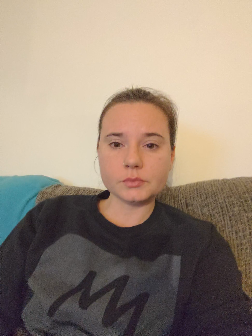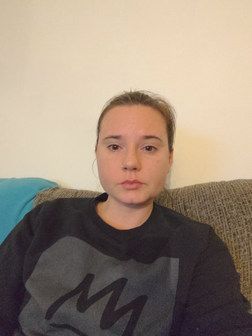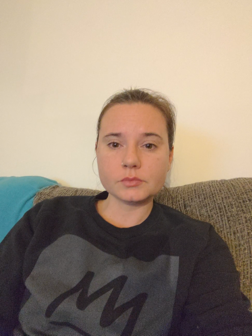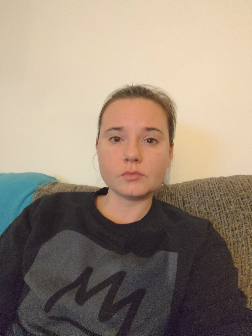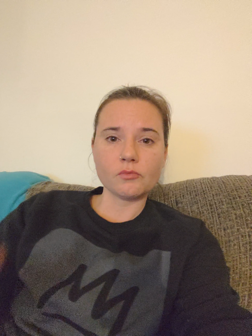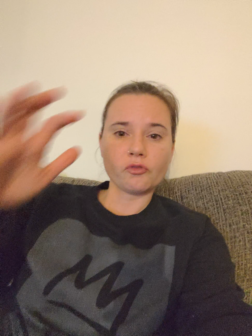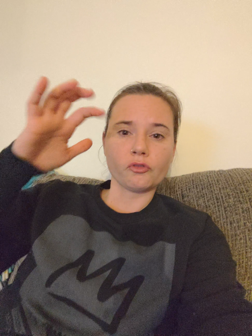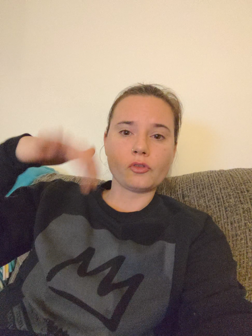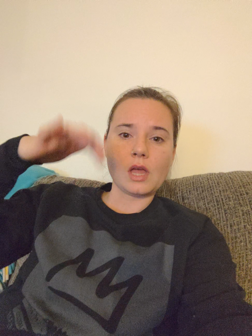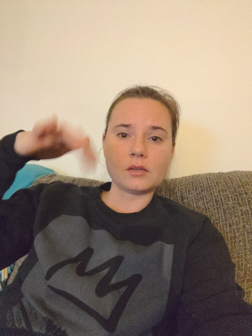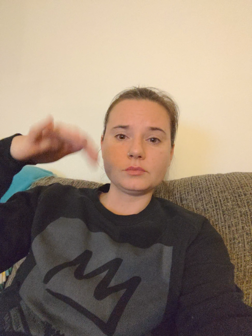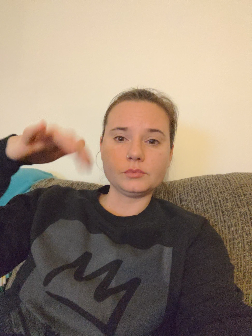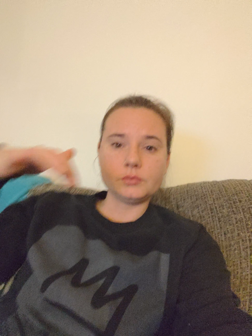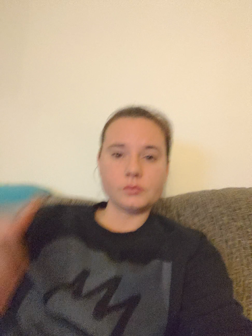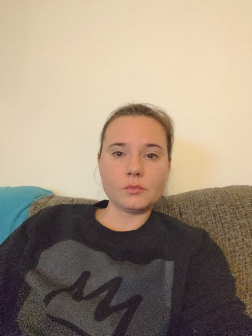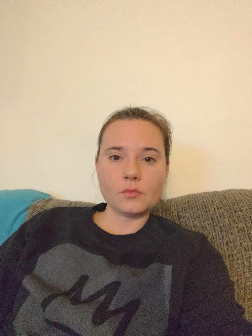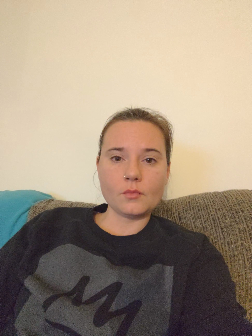rain